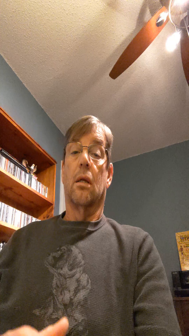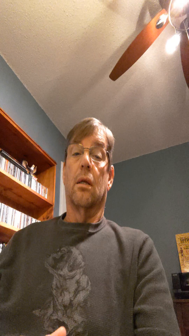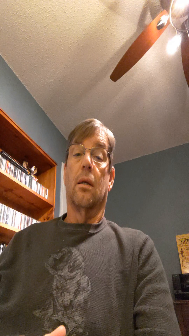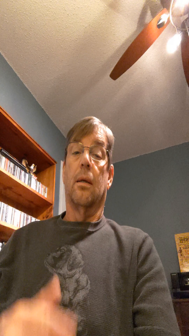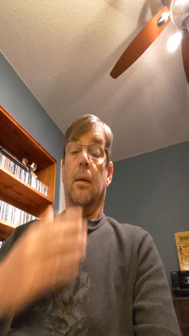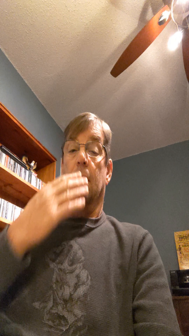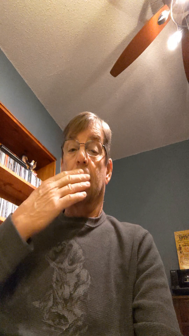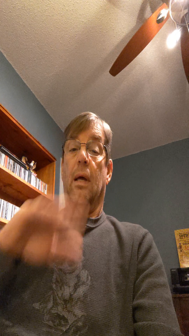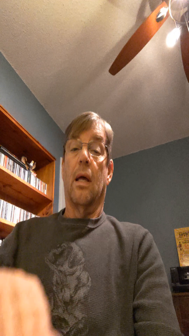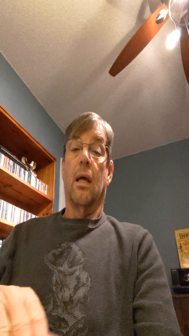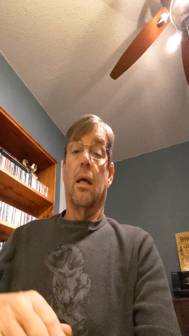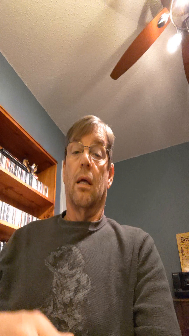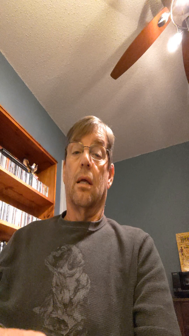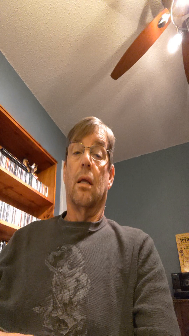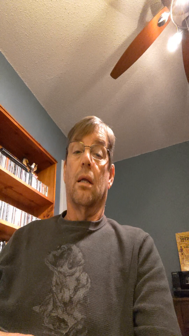bad